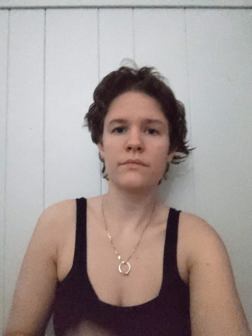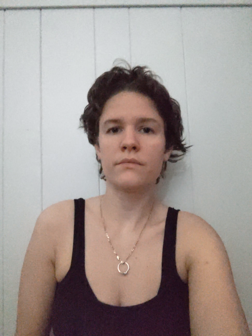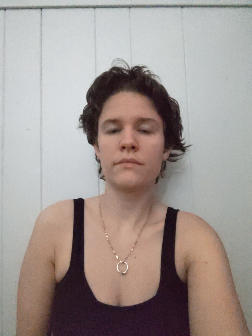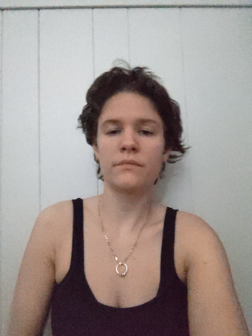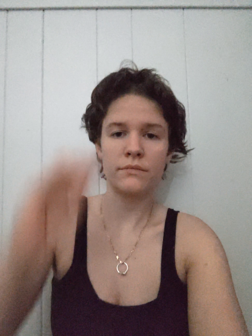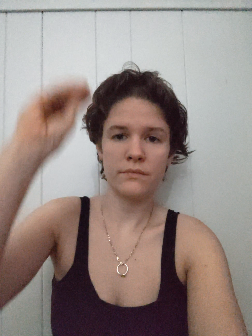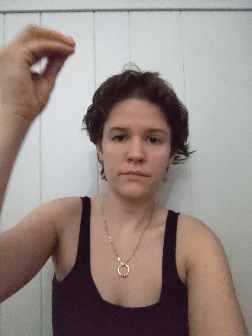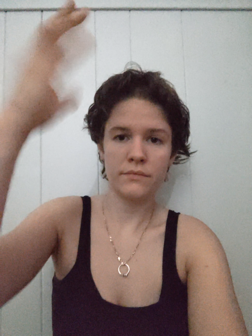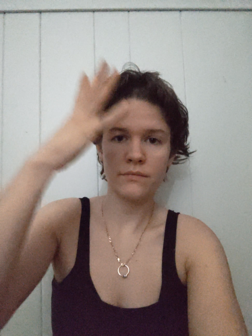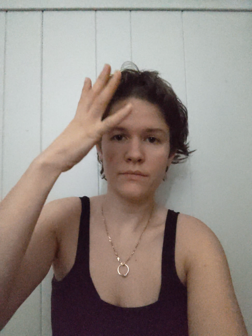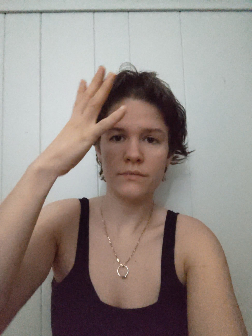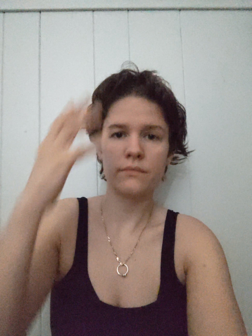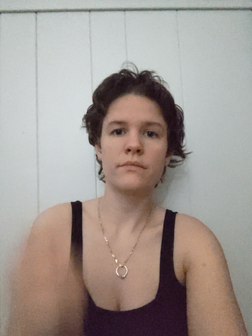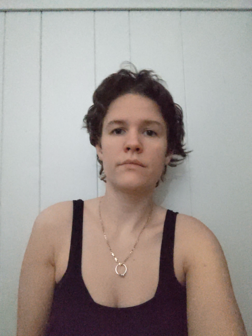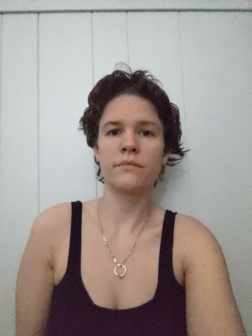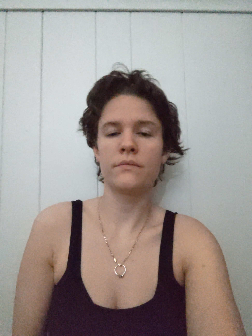sun